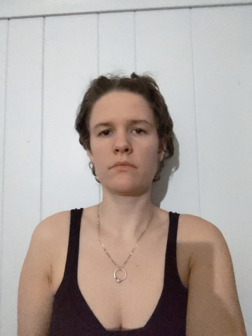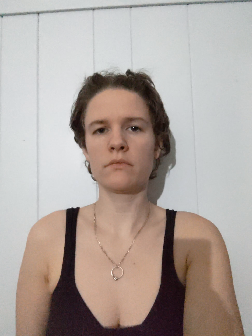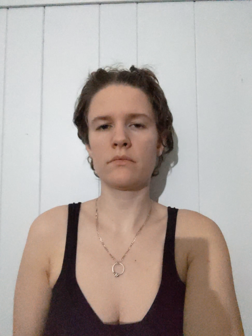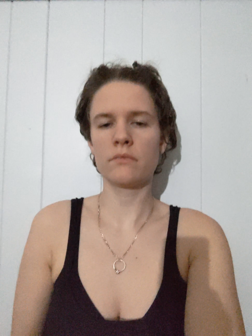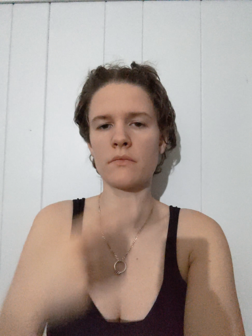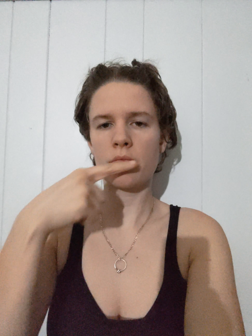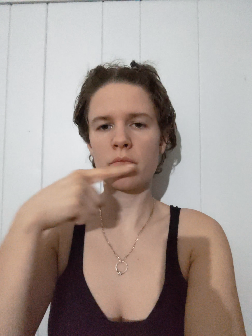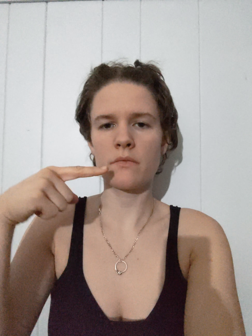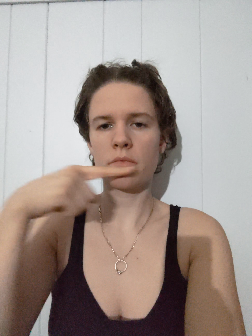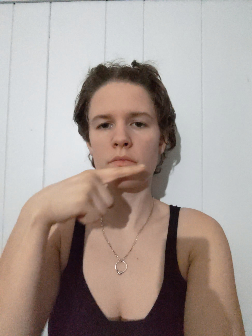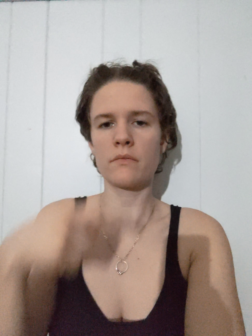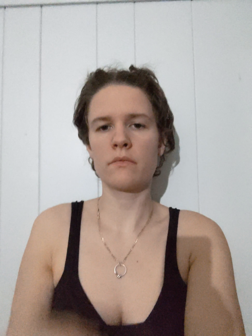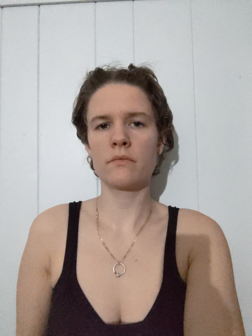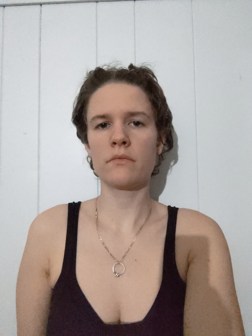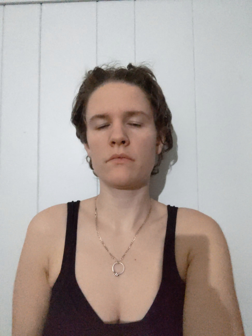toothbrush